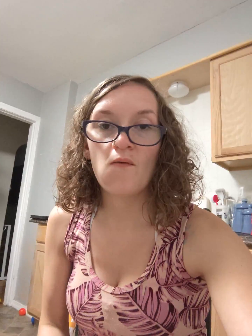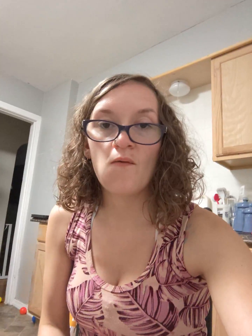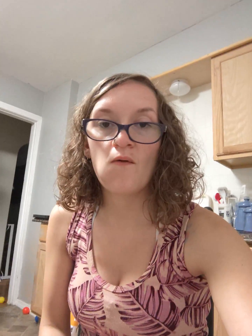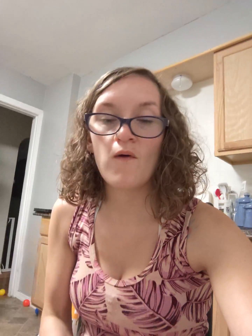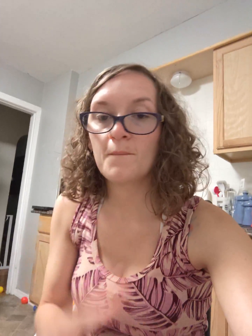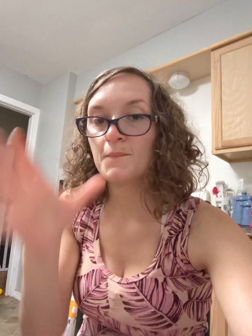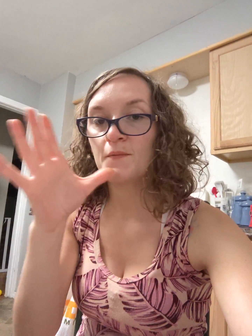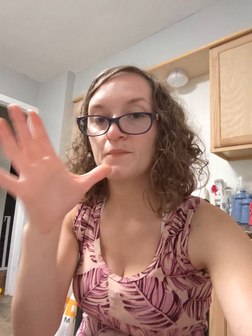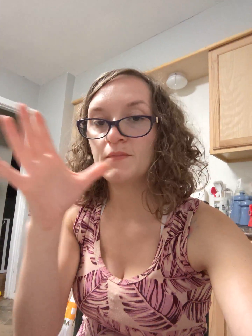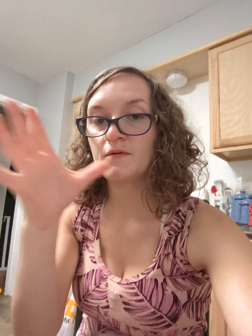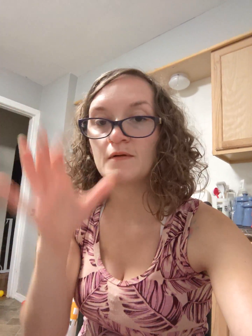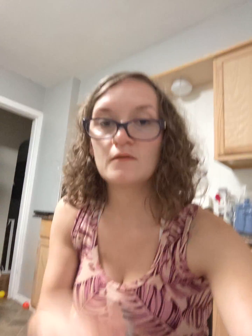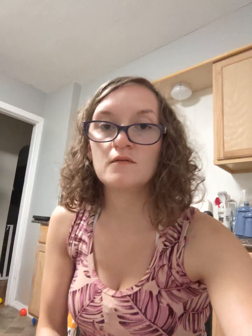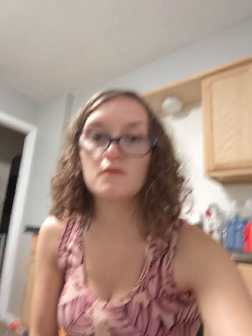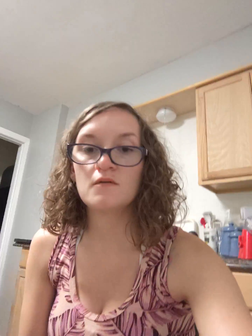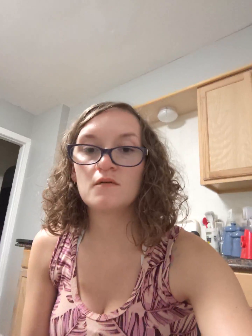mommy